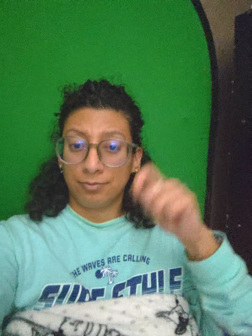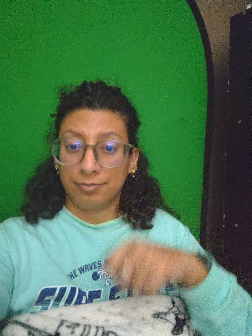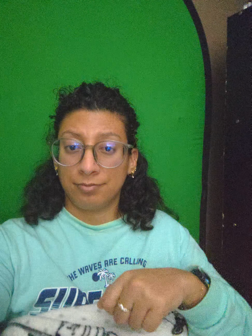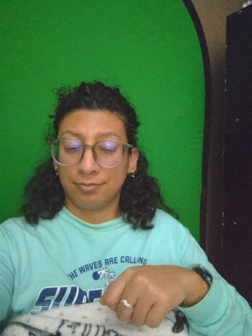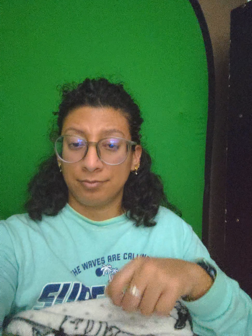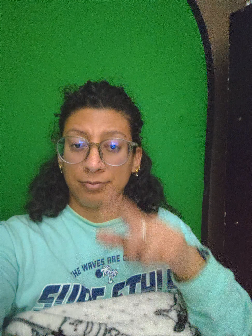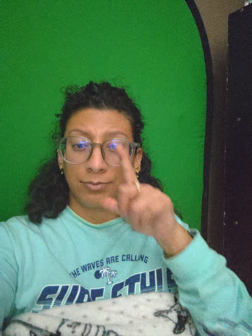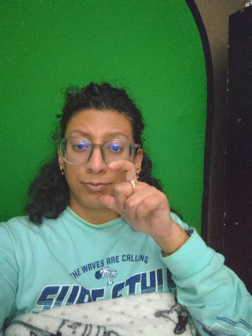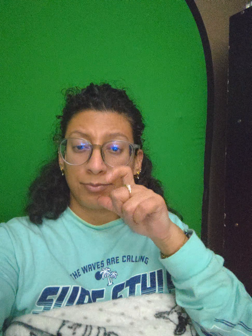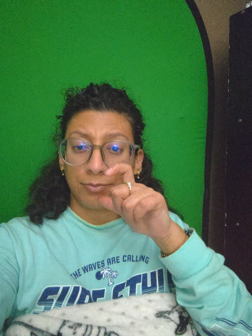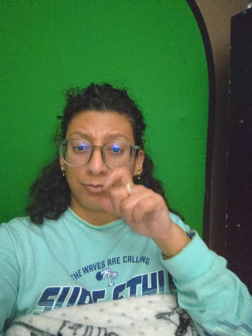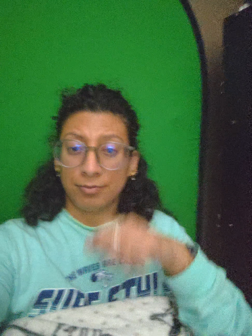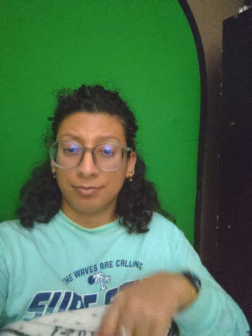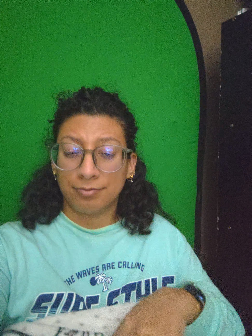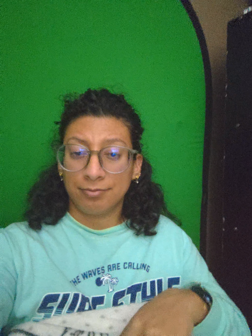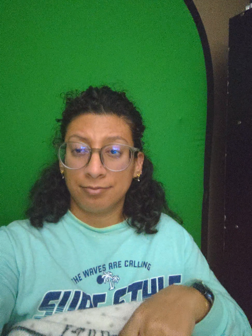who